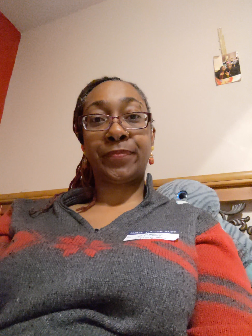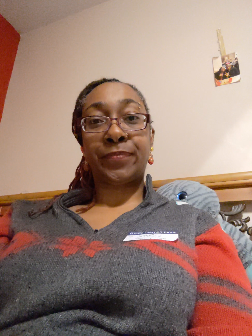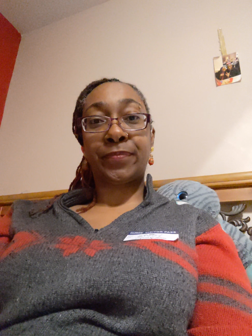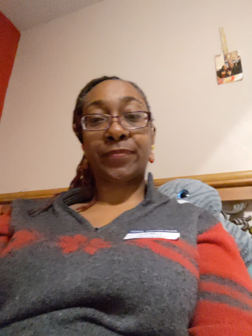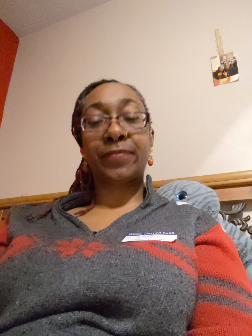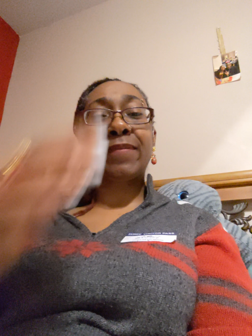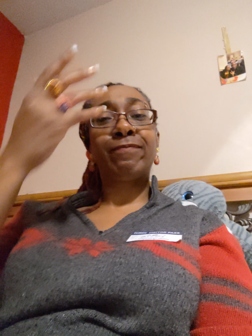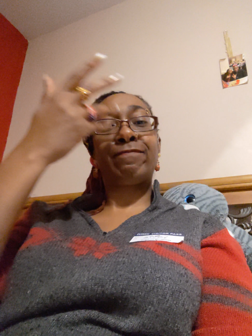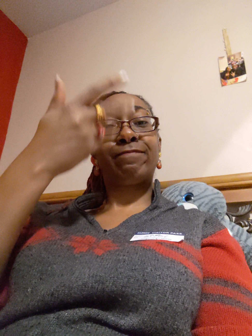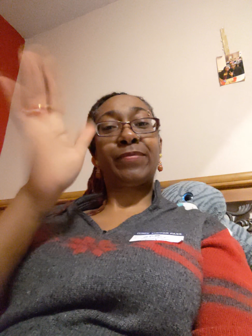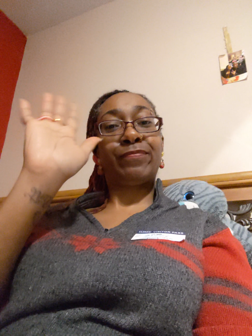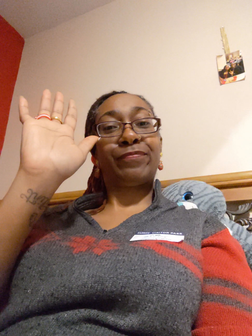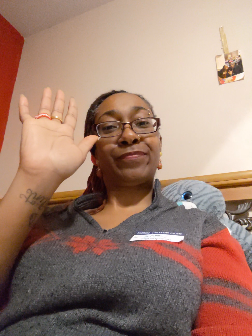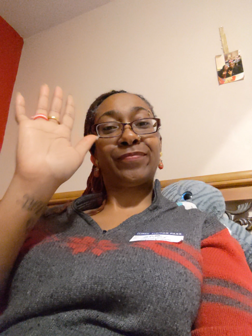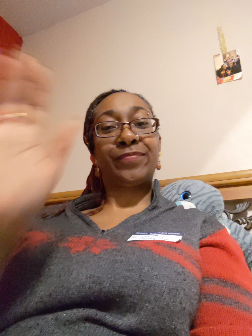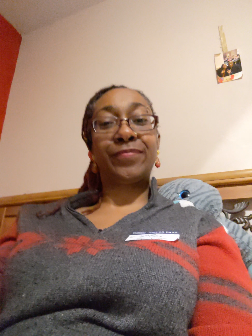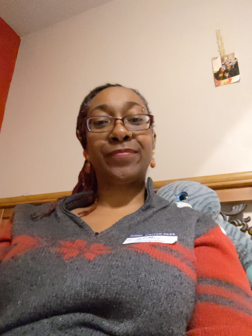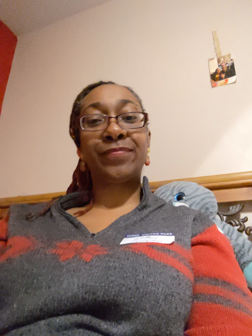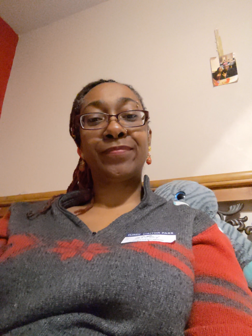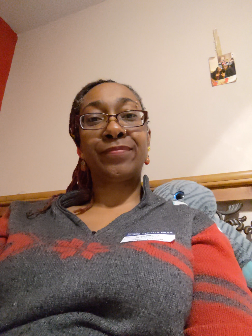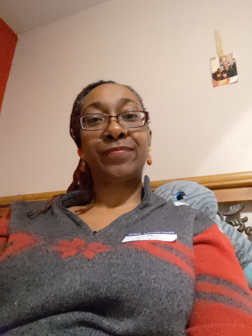finish